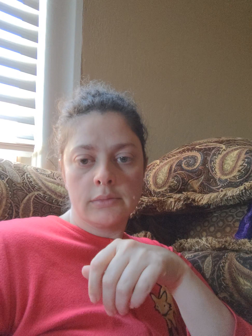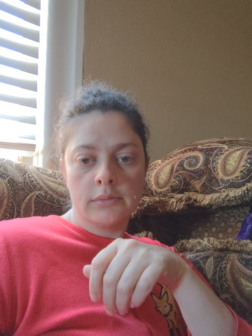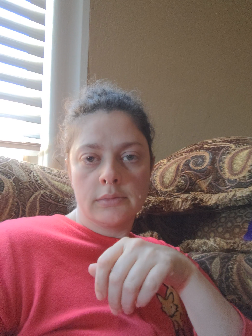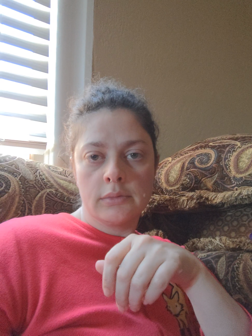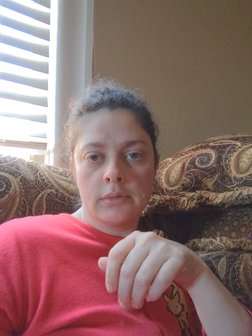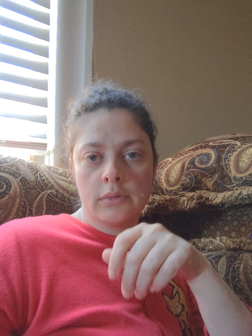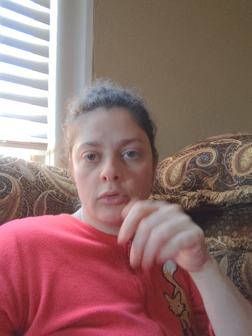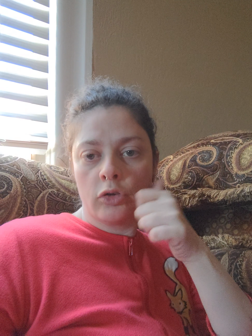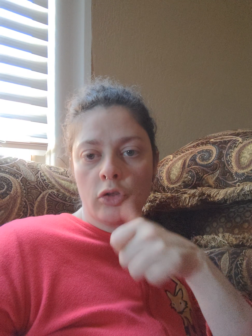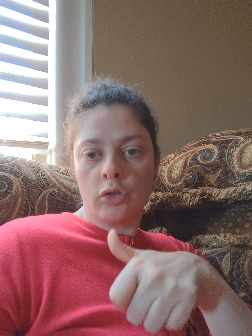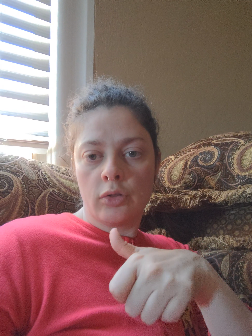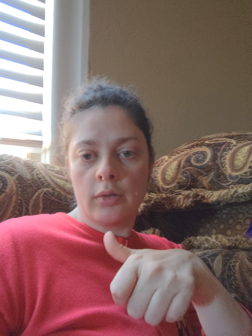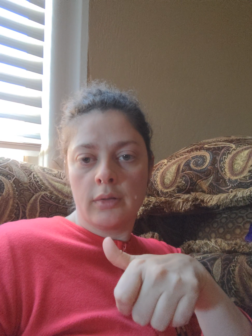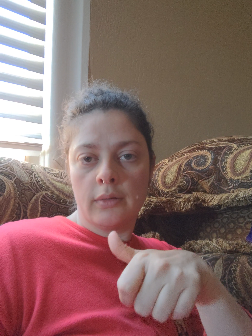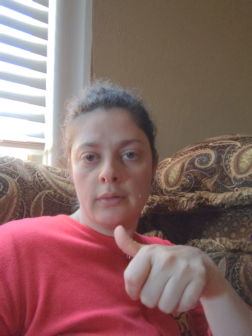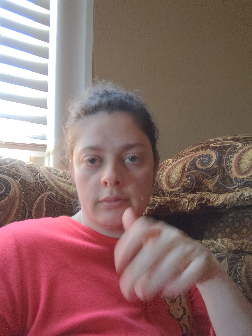girl